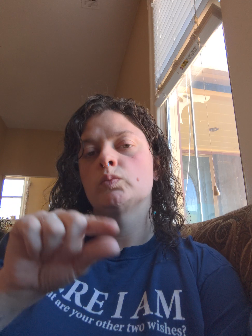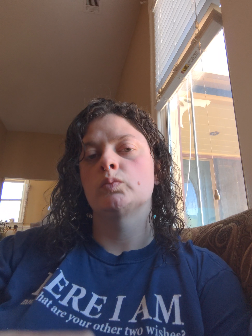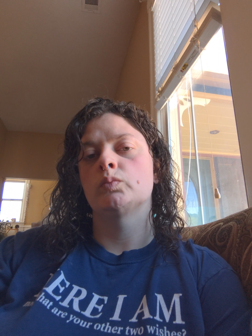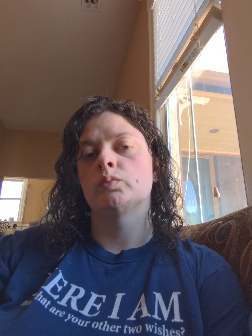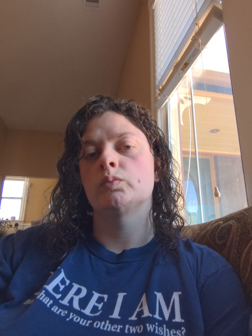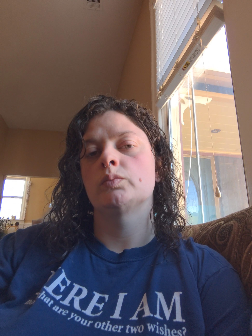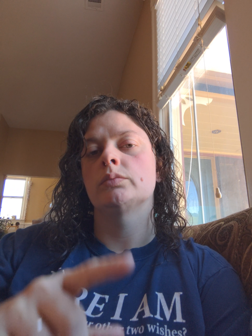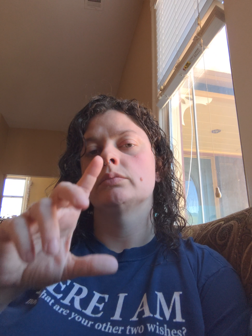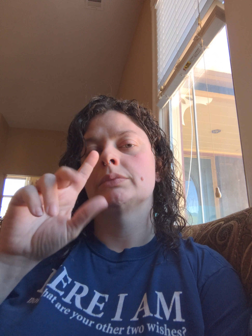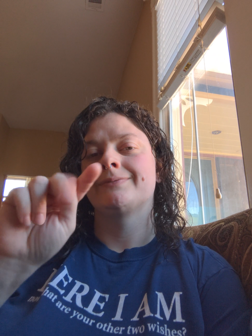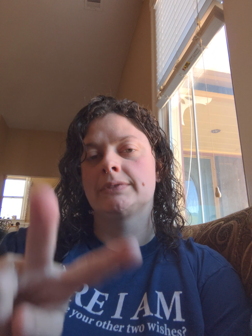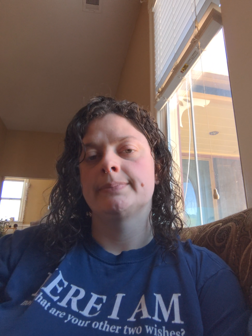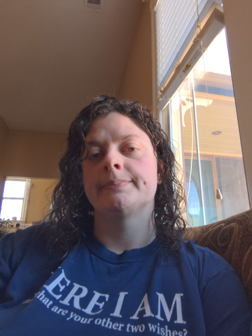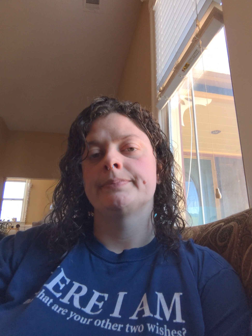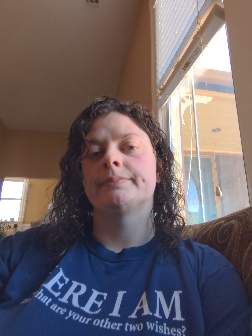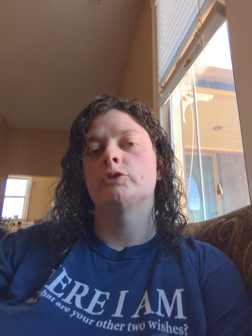TV